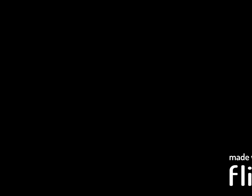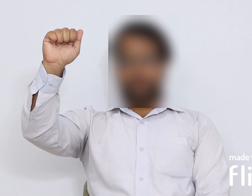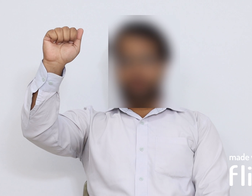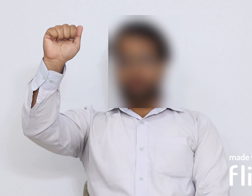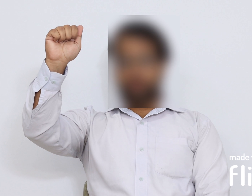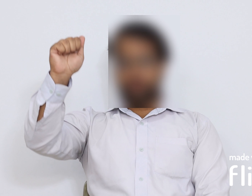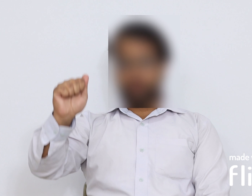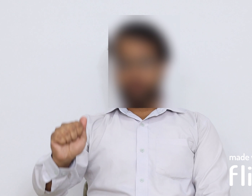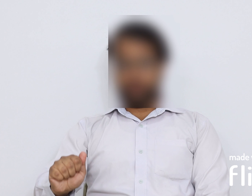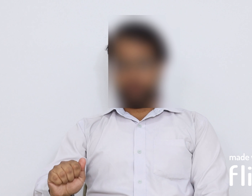آ